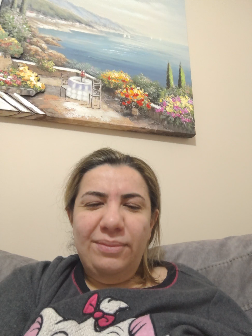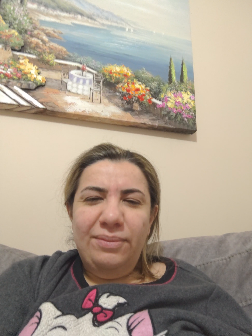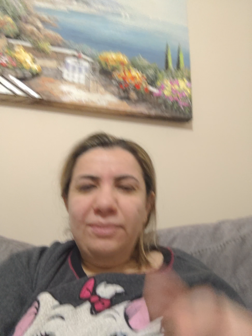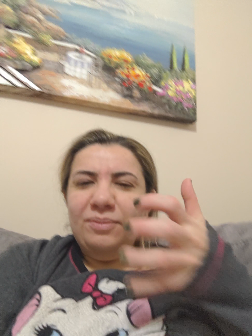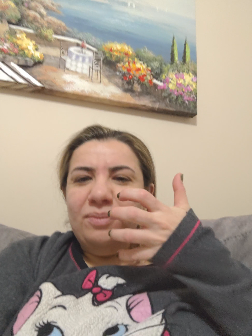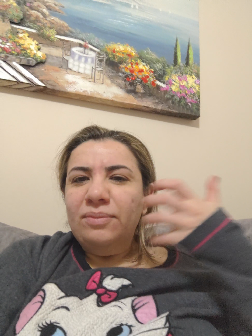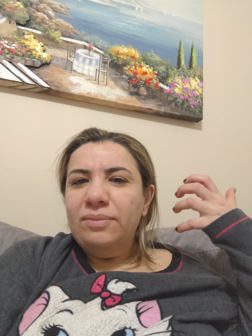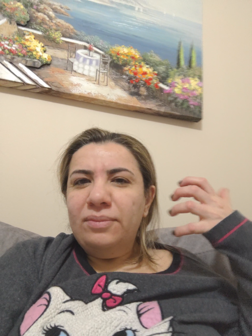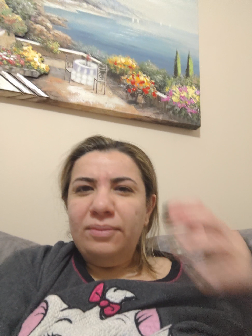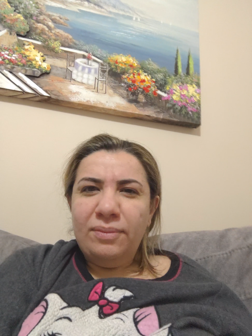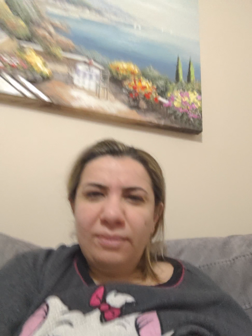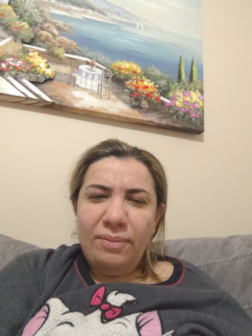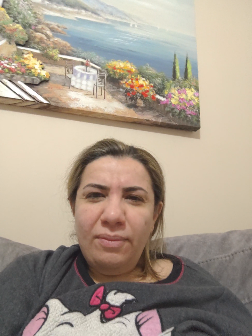tiger